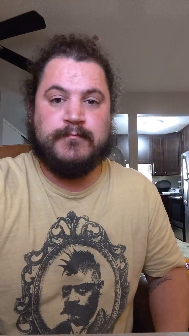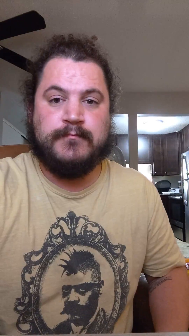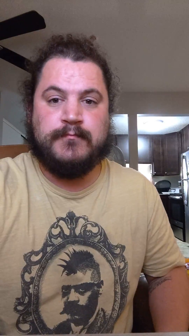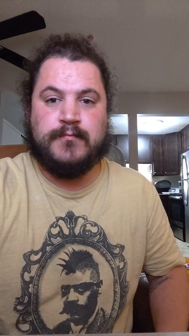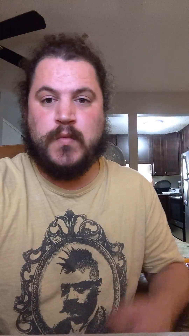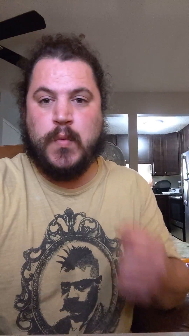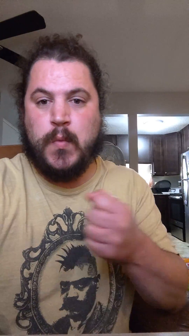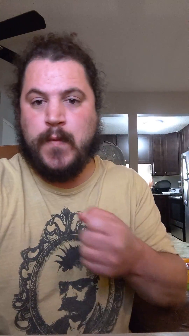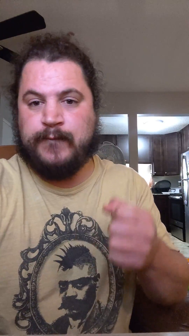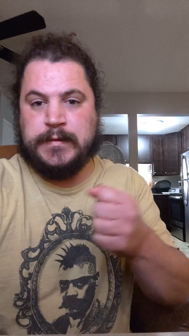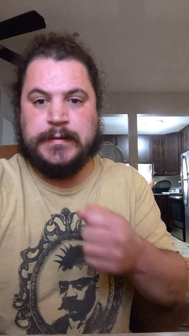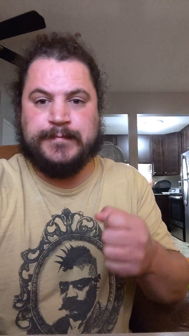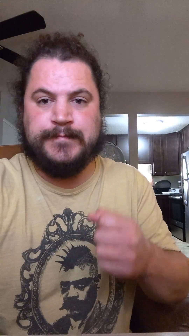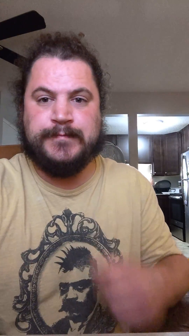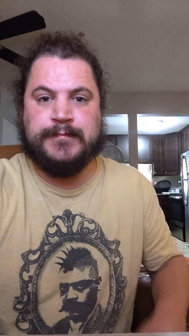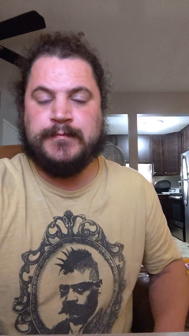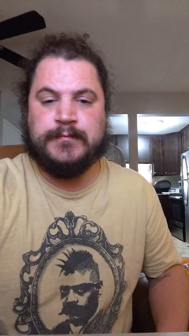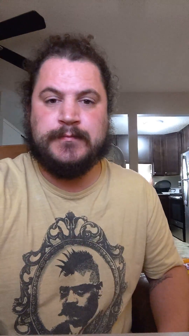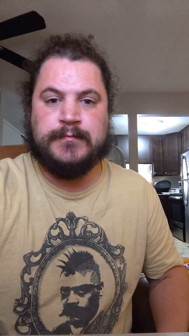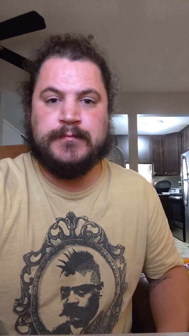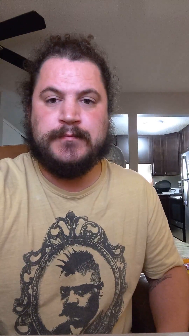coffee